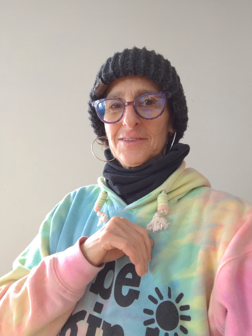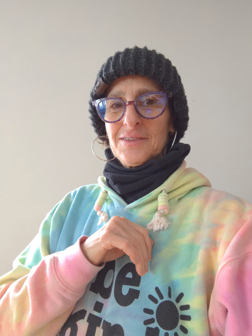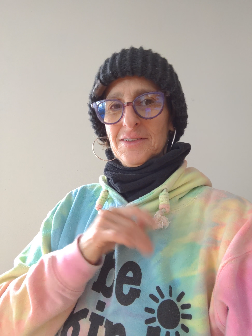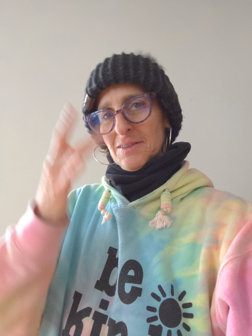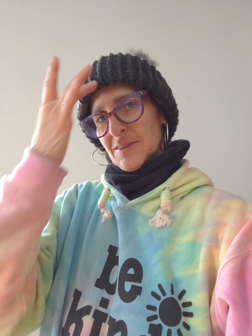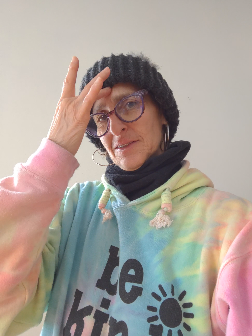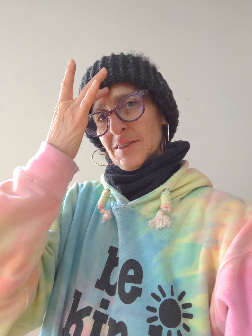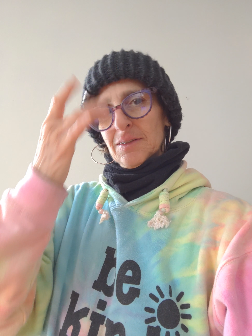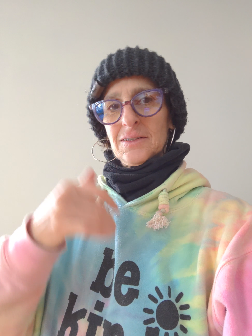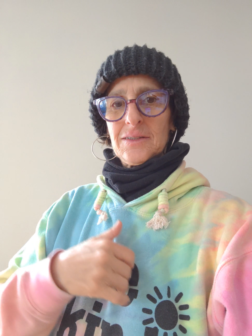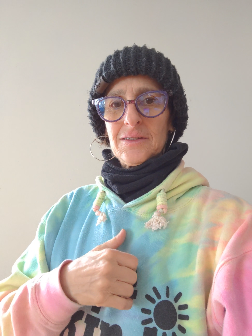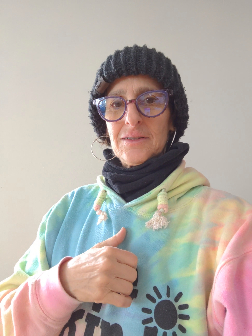sick